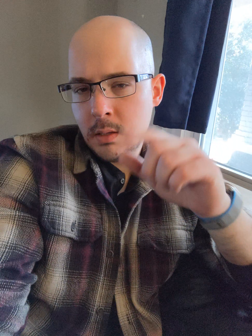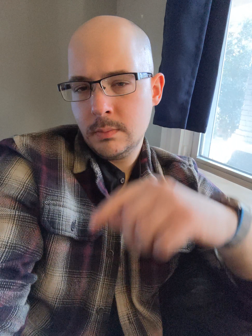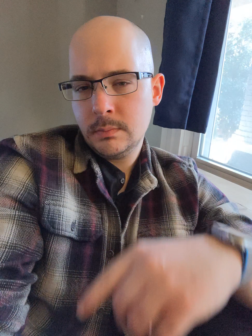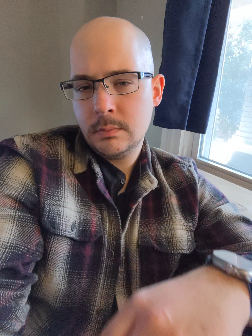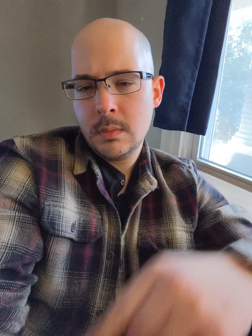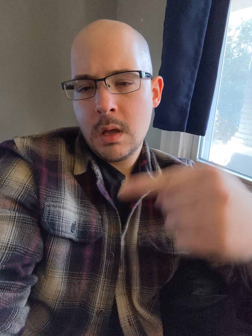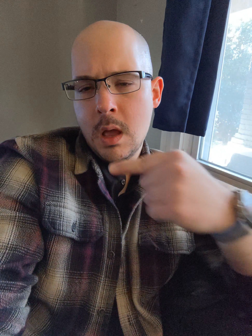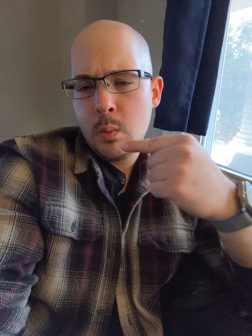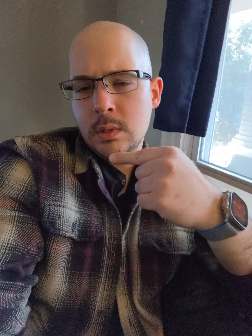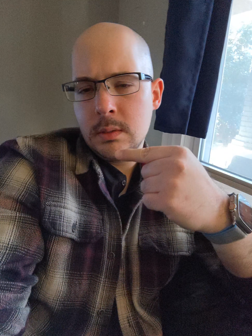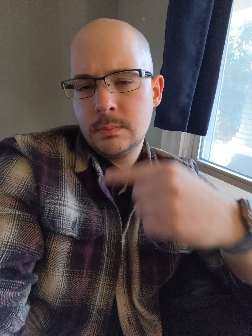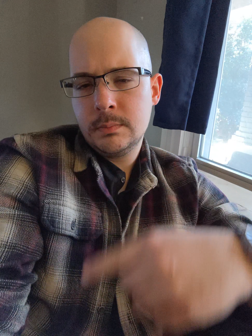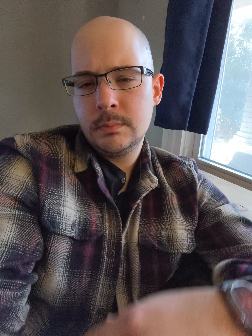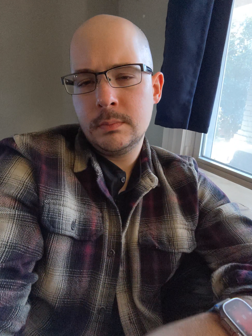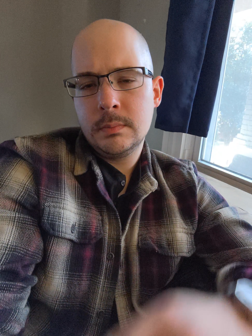owie